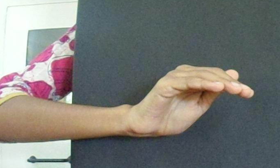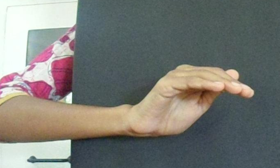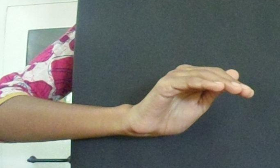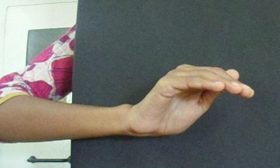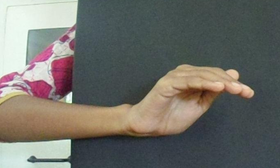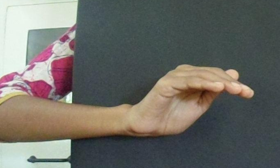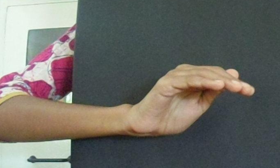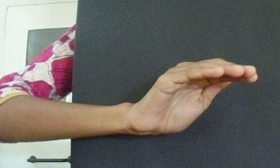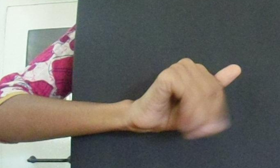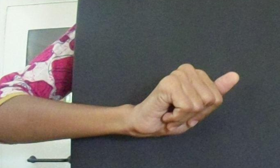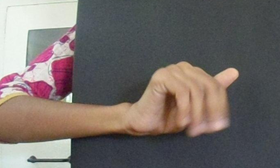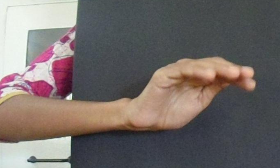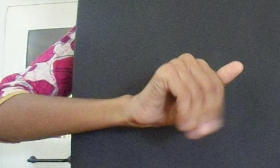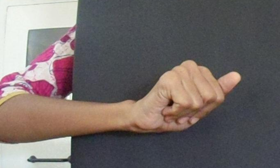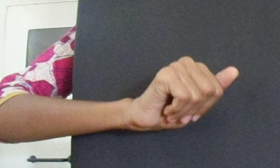call